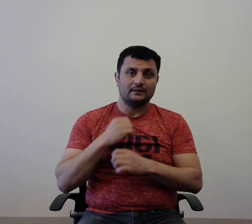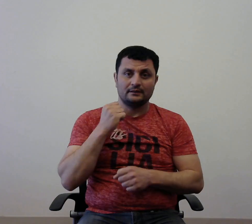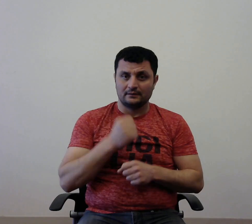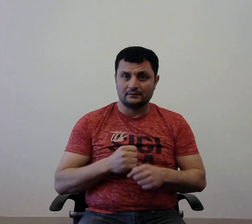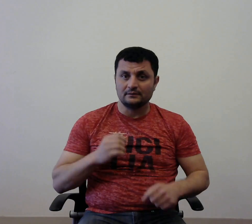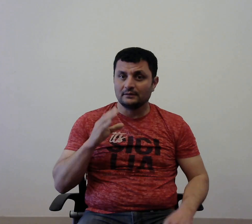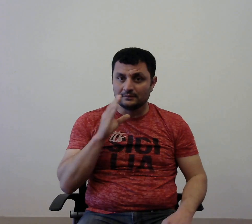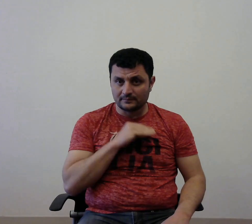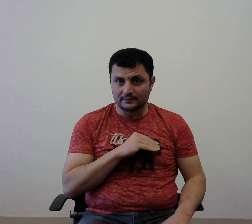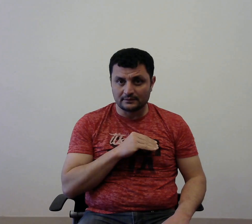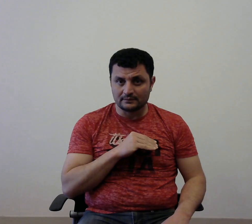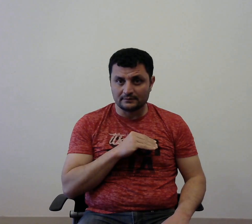edə bilmək